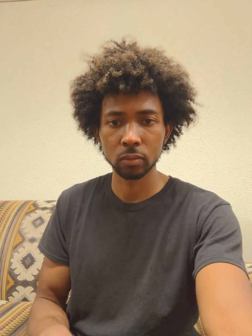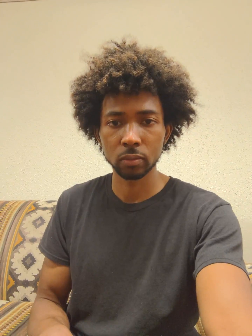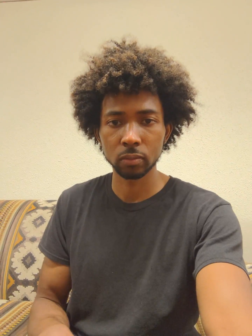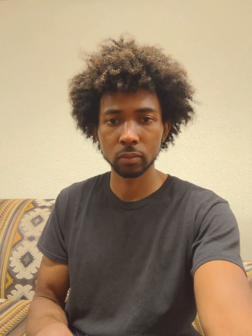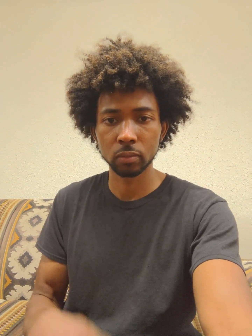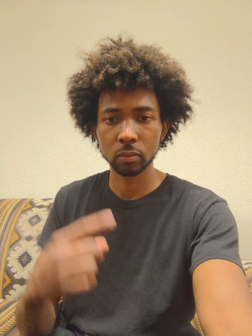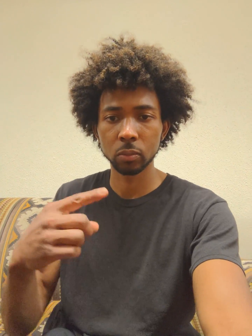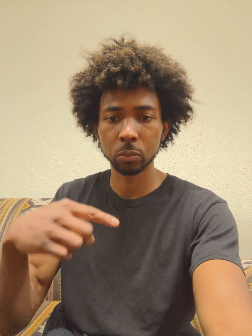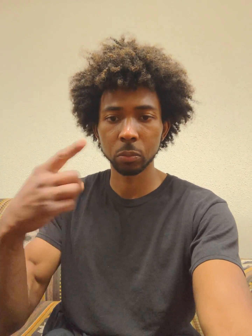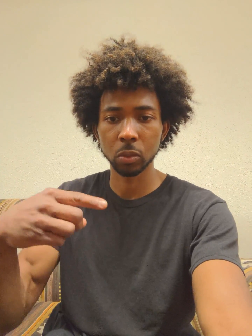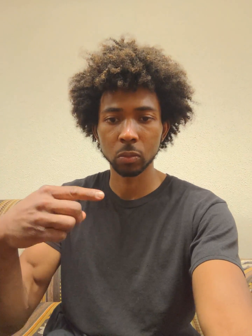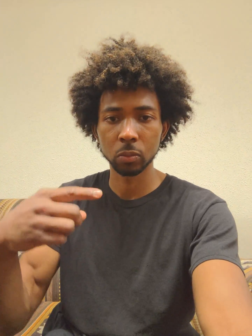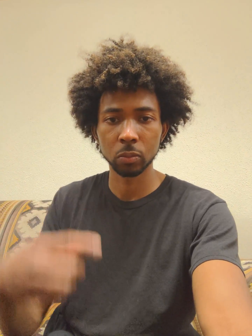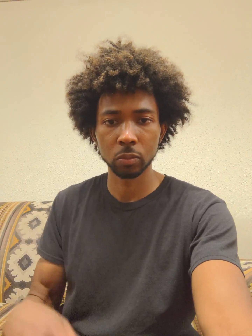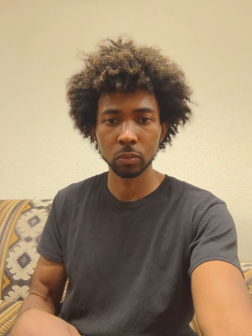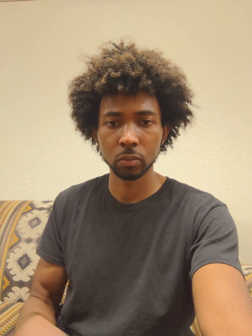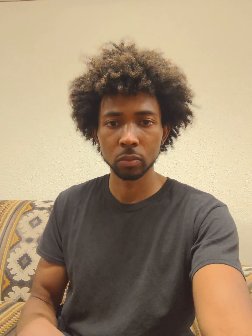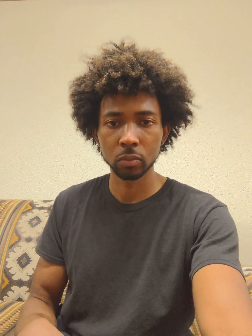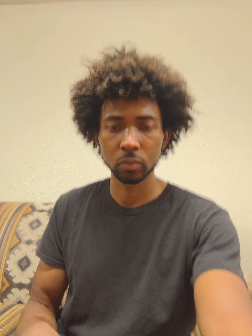about